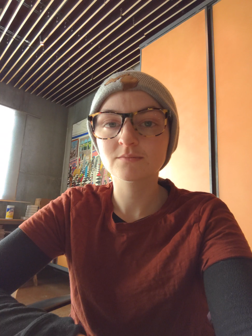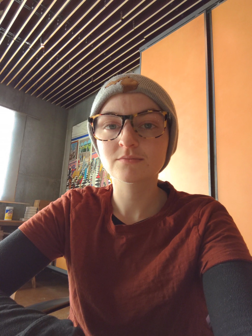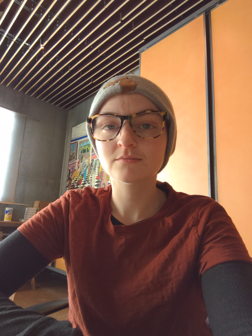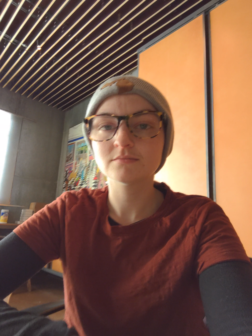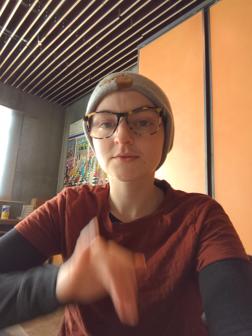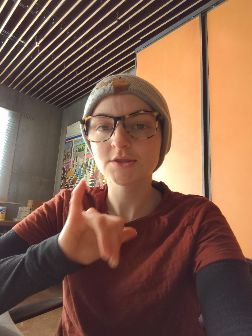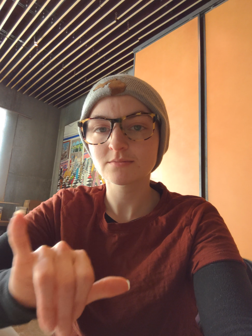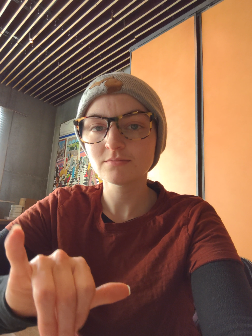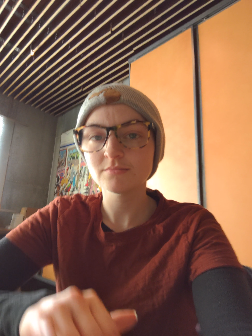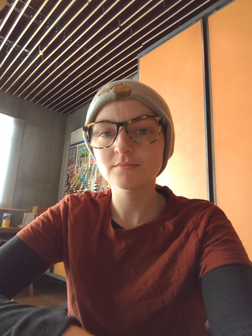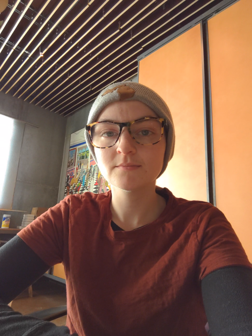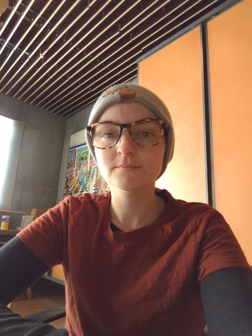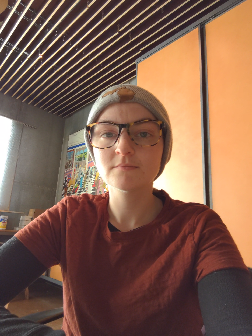stay